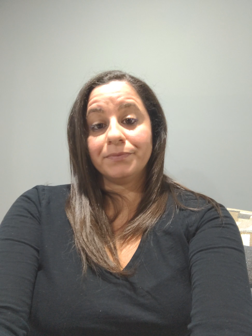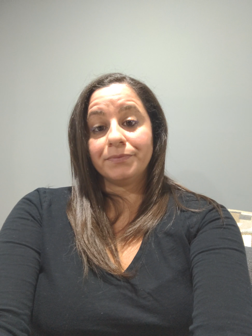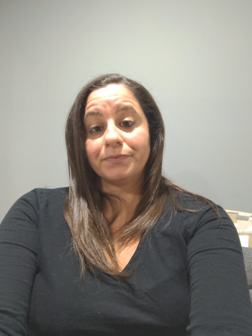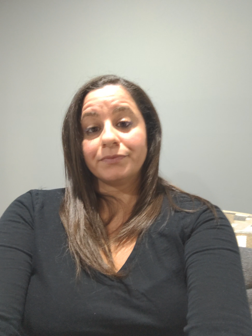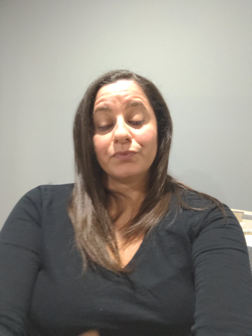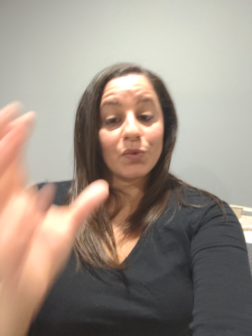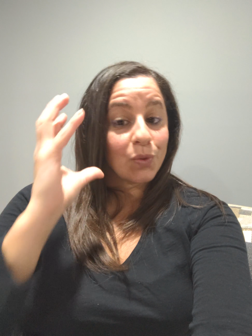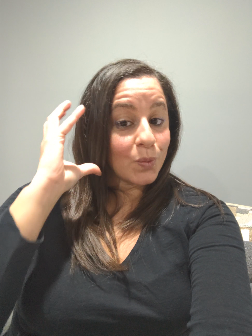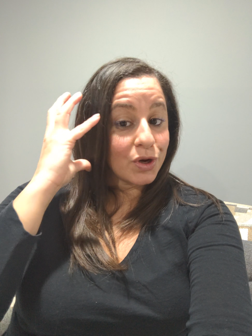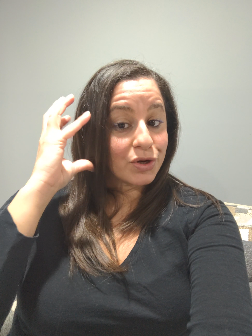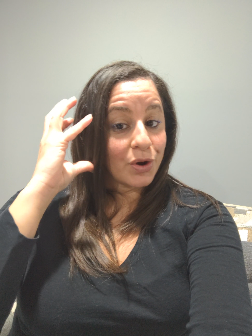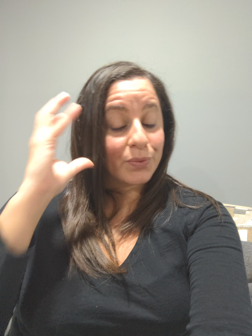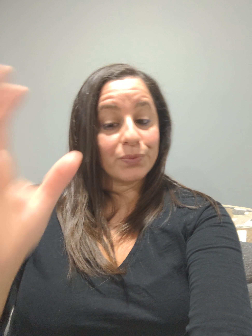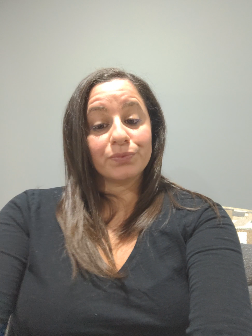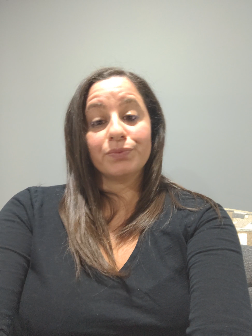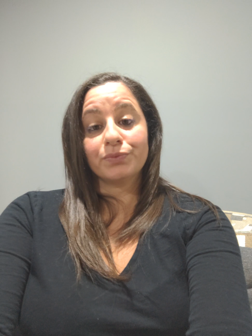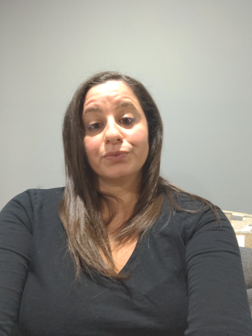radio